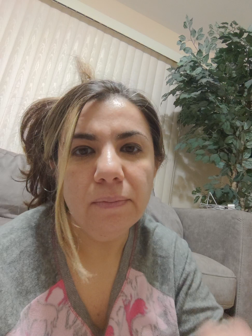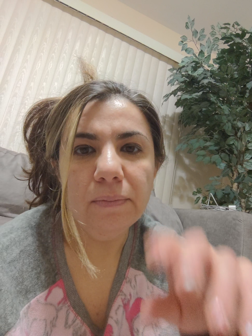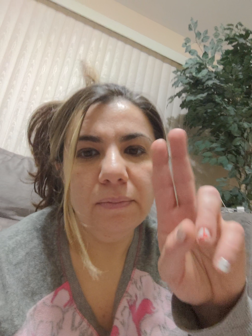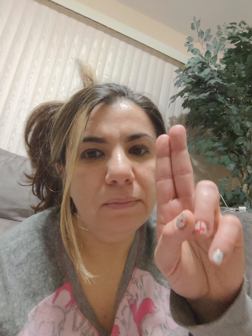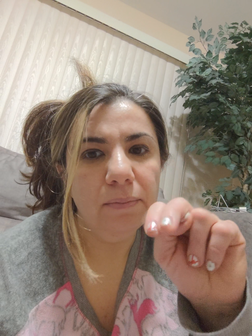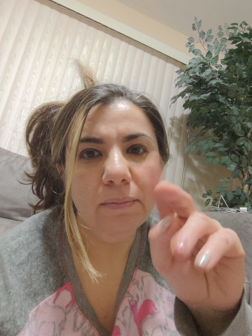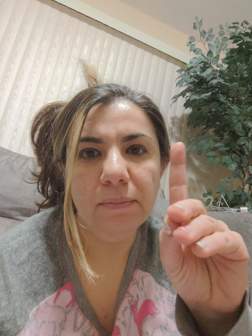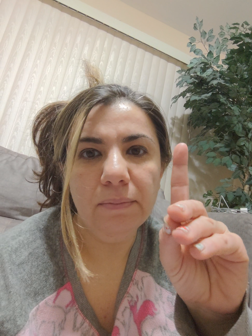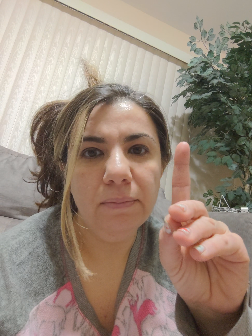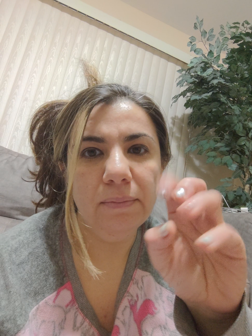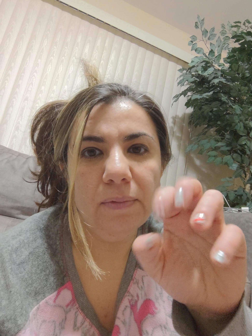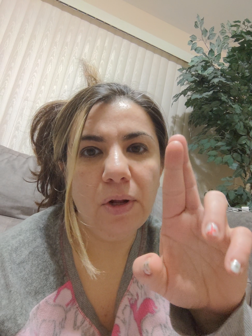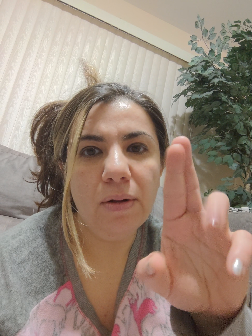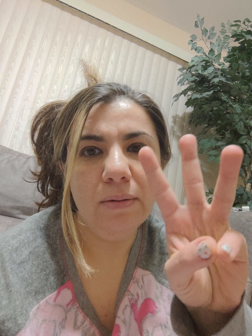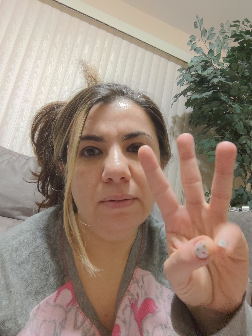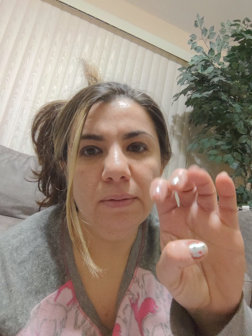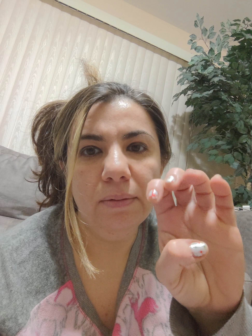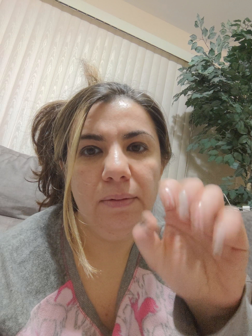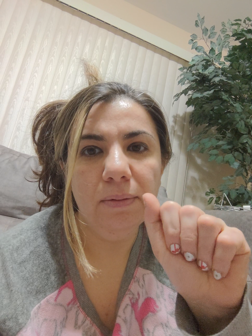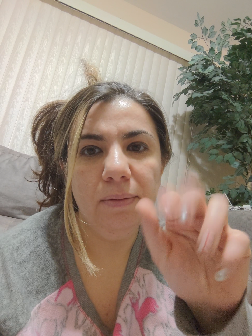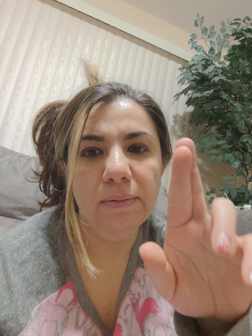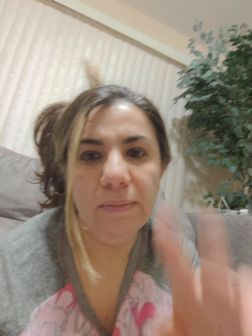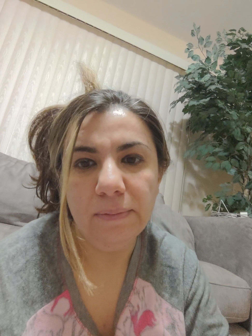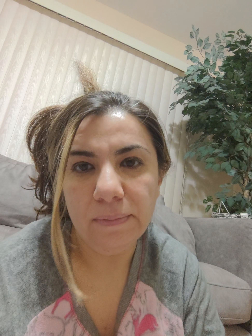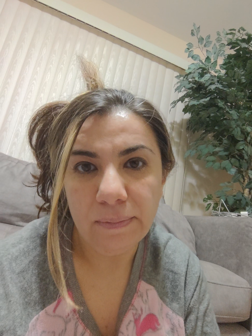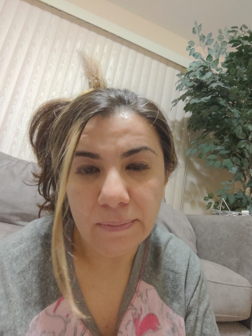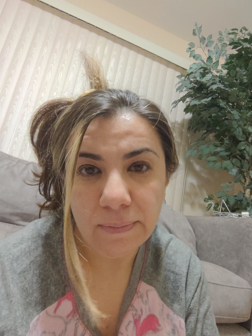underwear